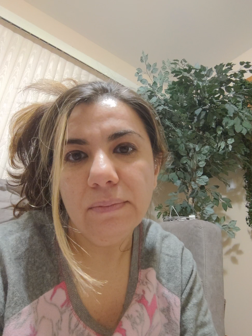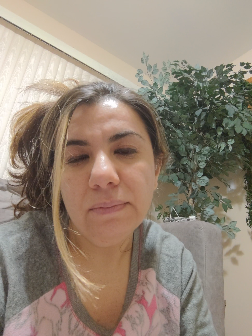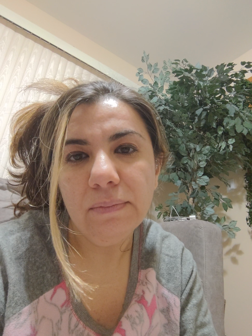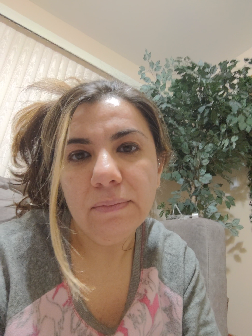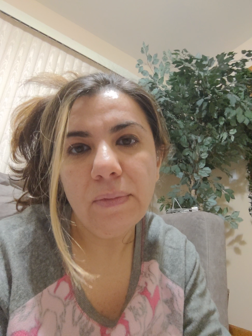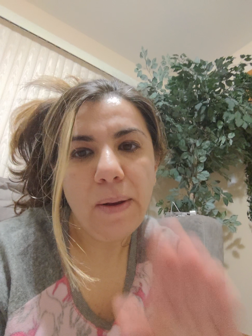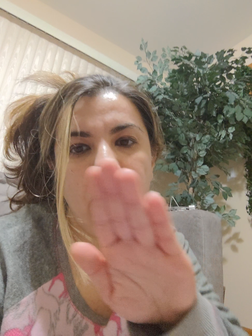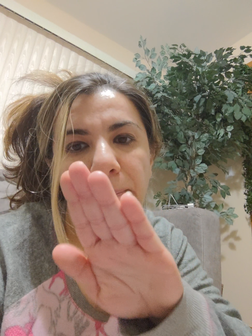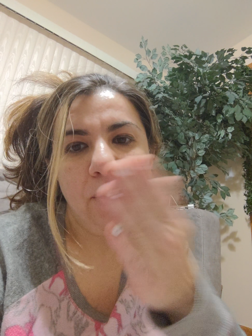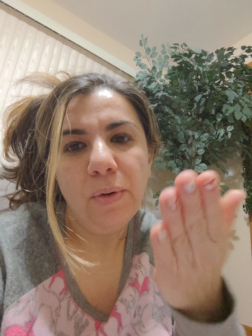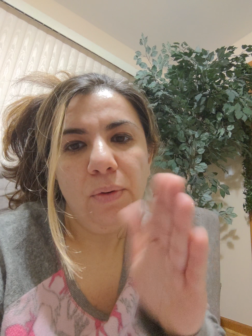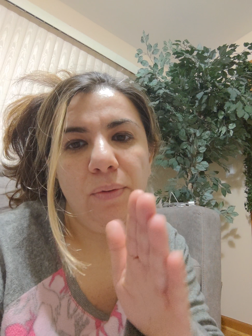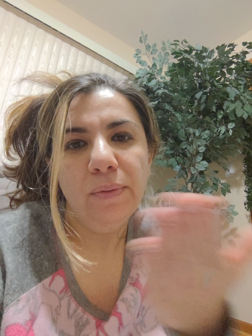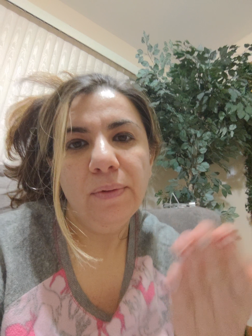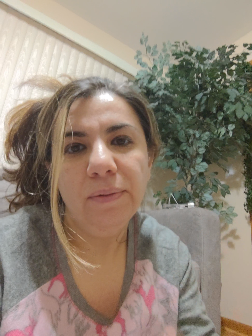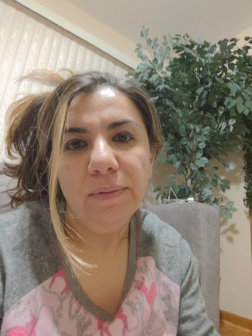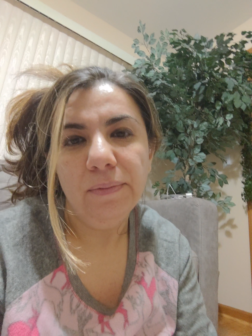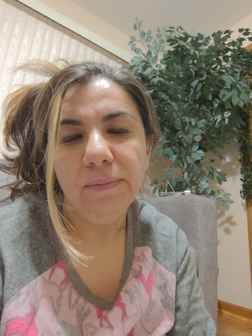book